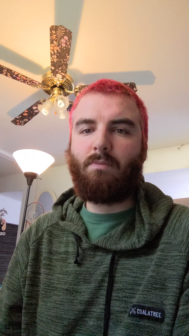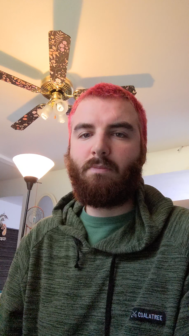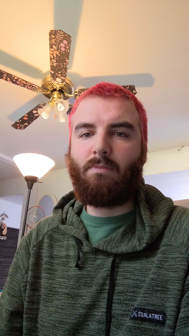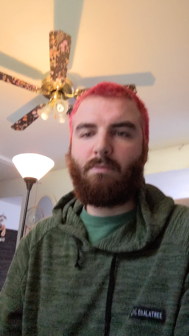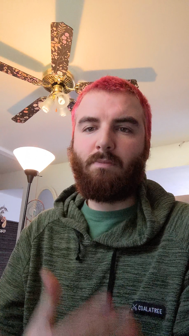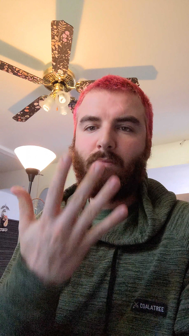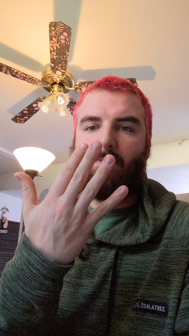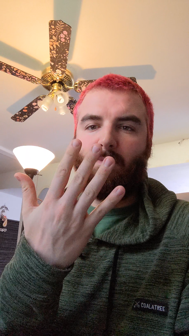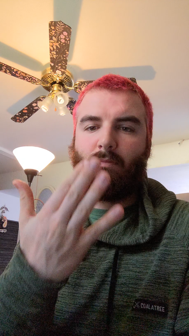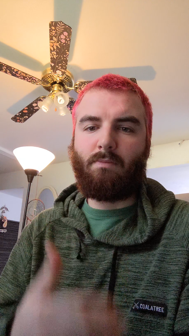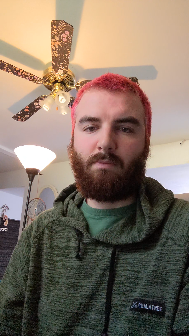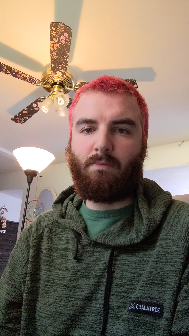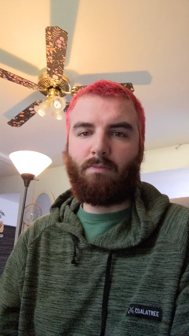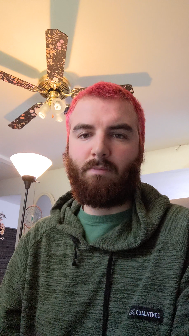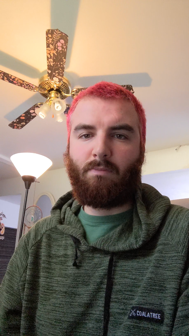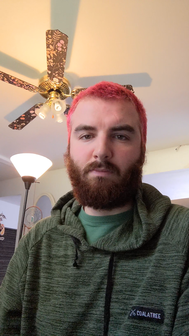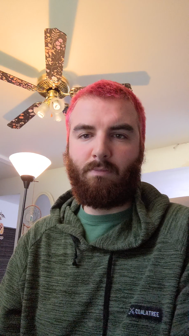hand